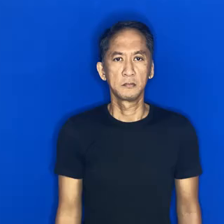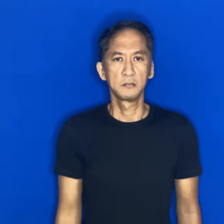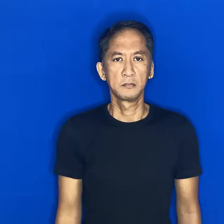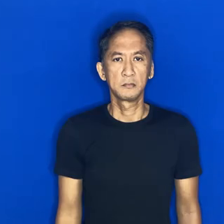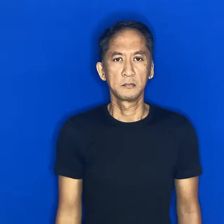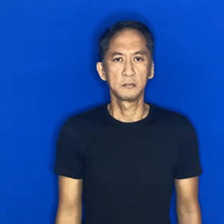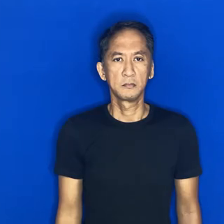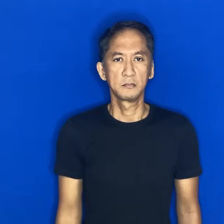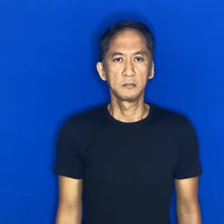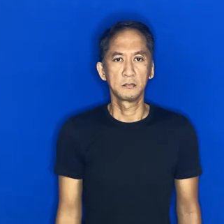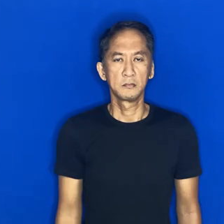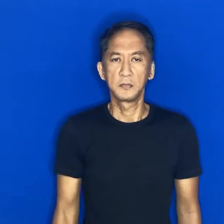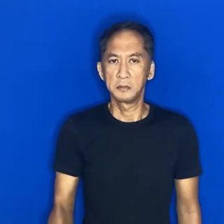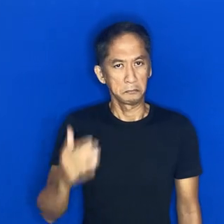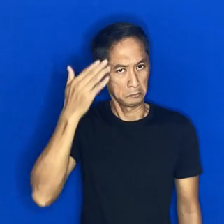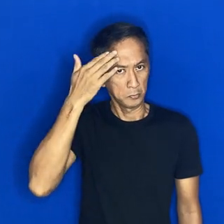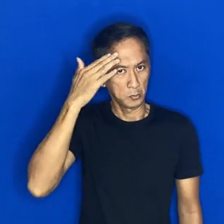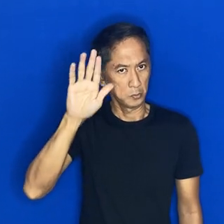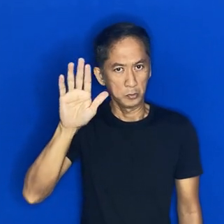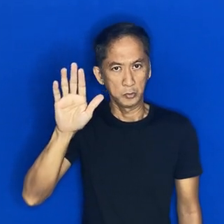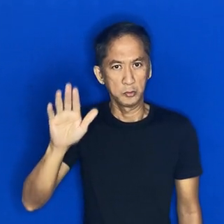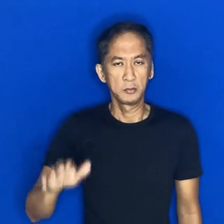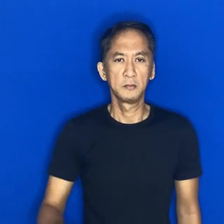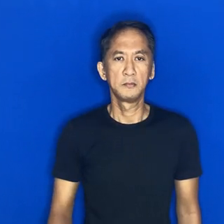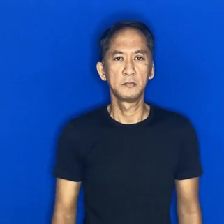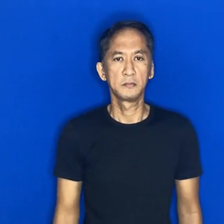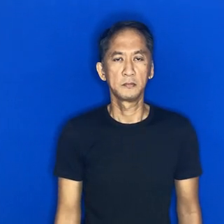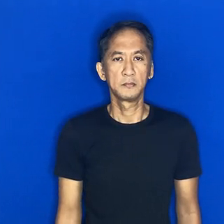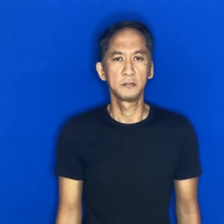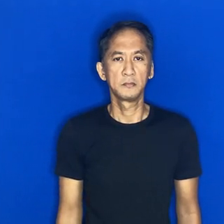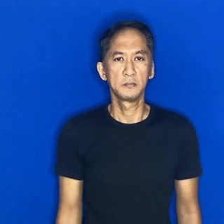don’t know